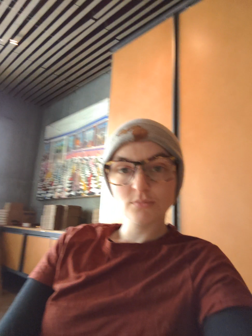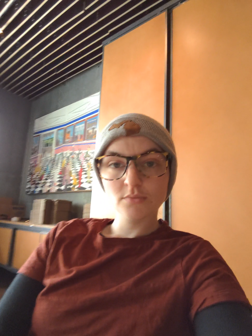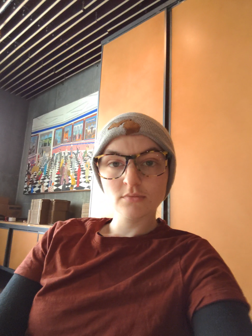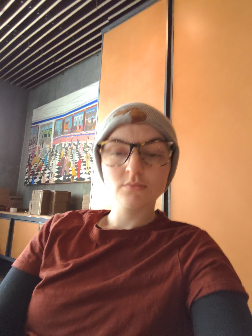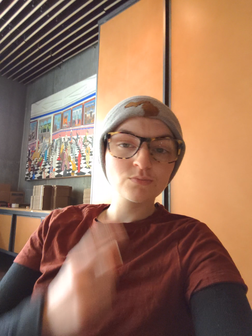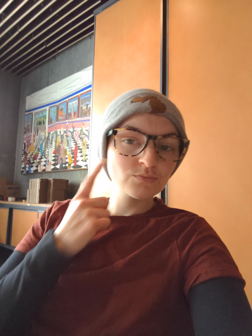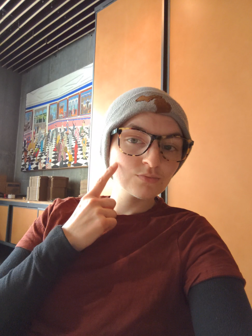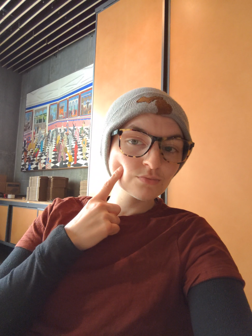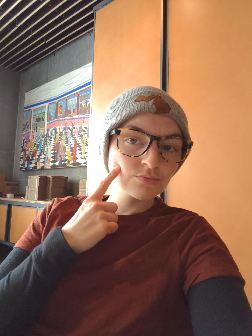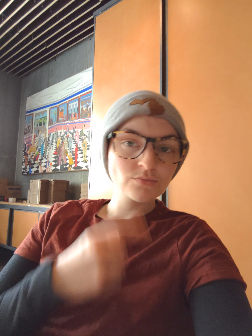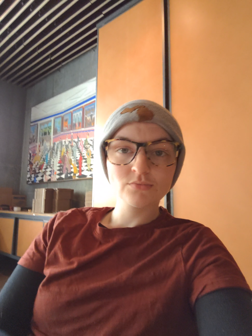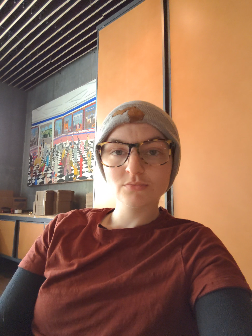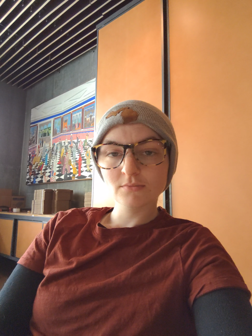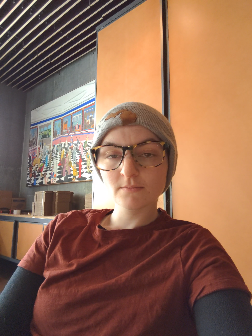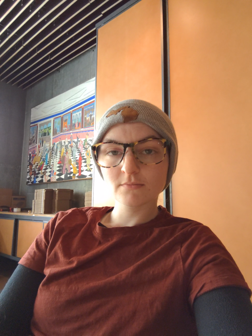cheek